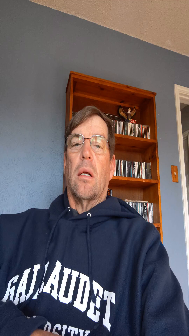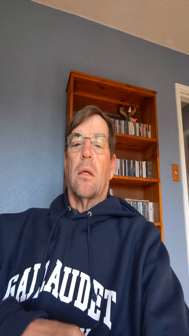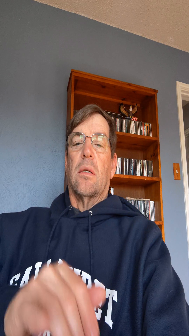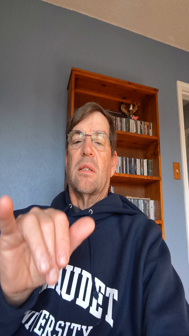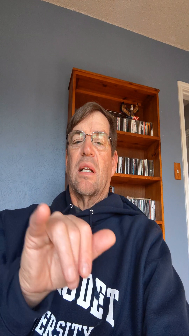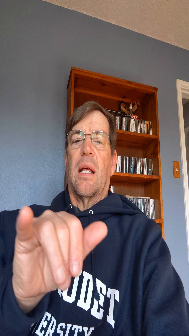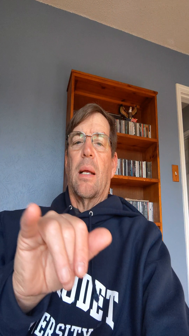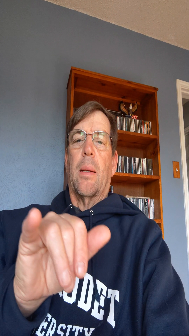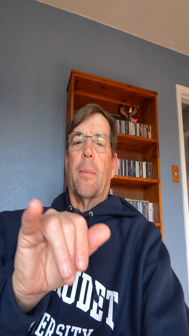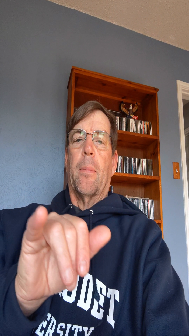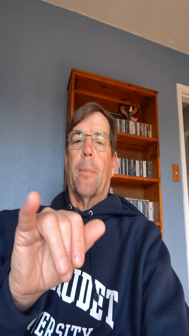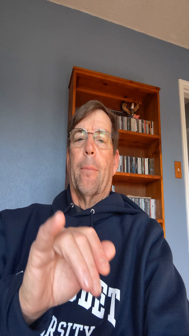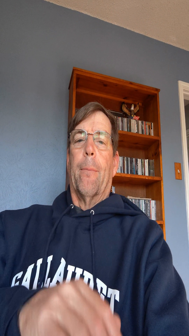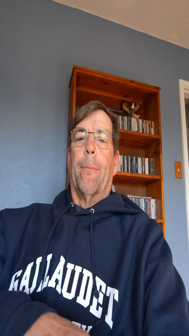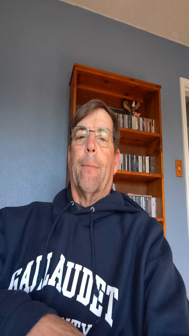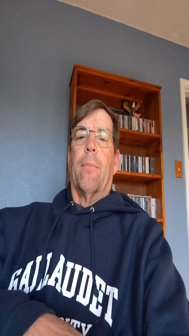same